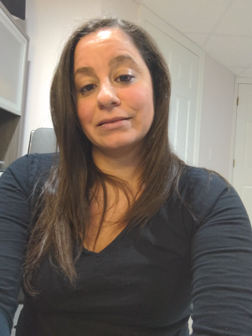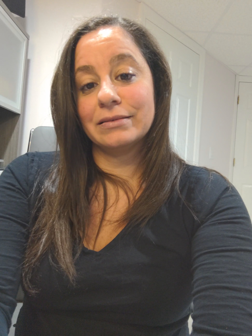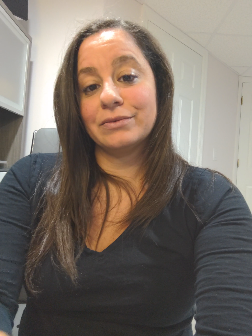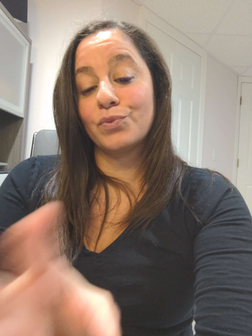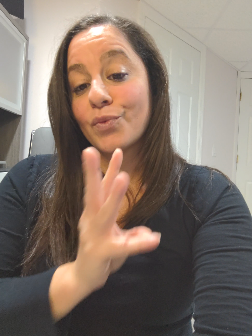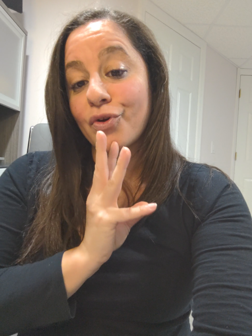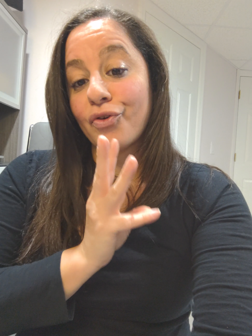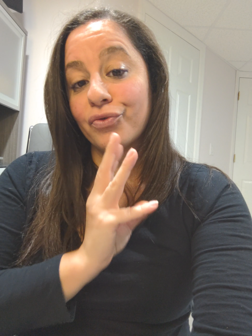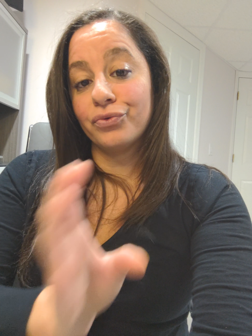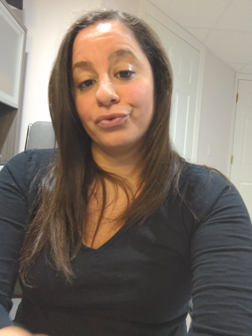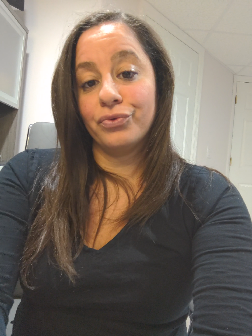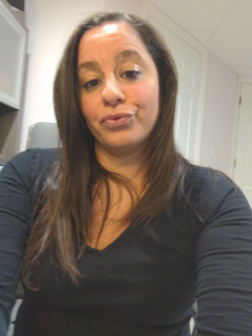water